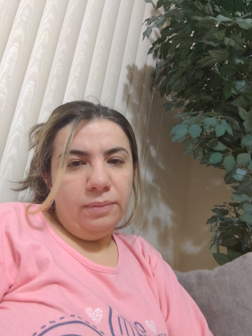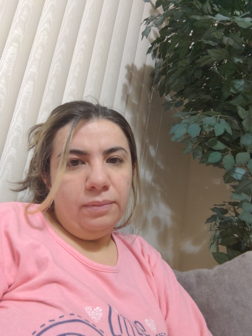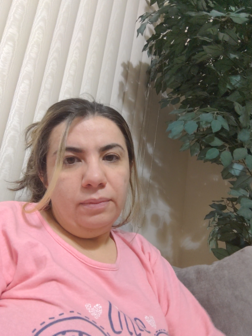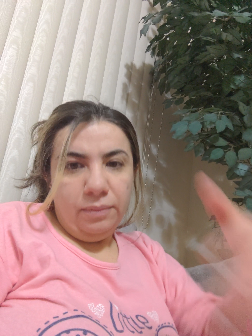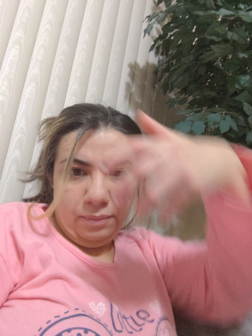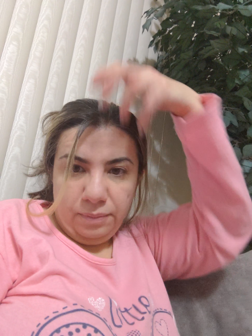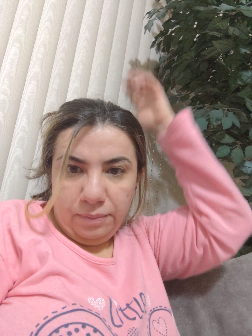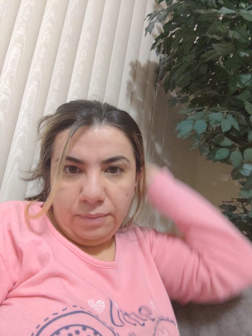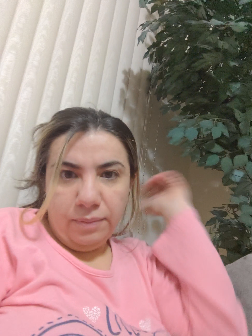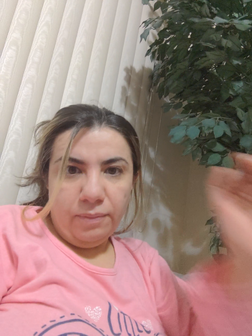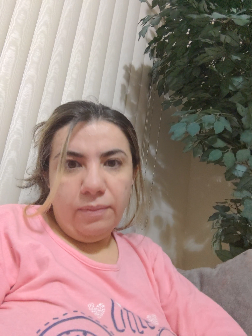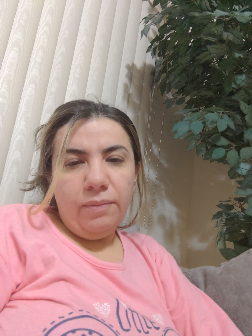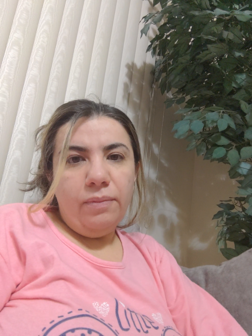lion